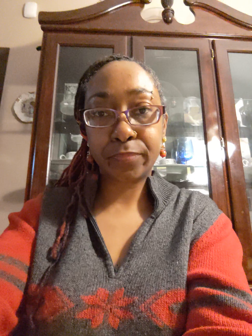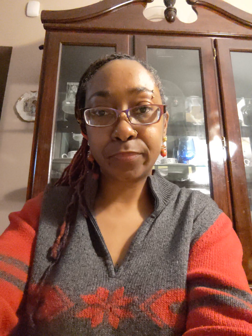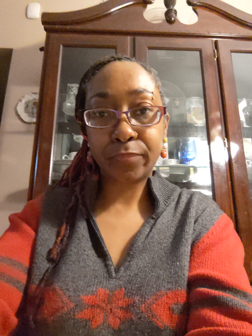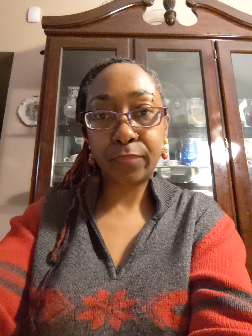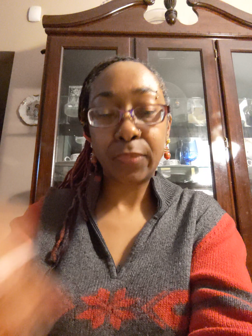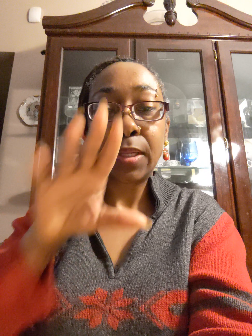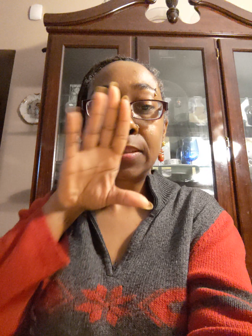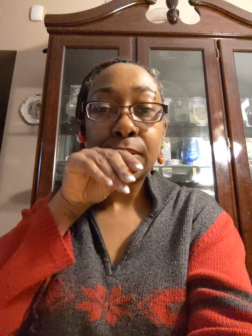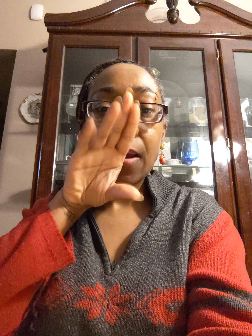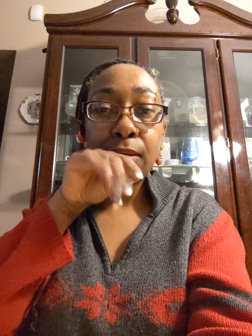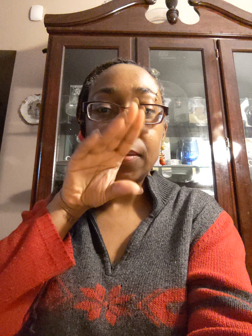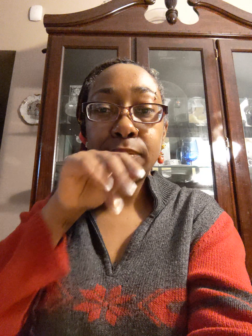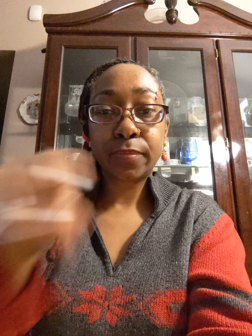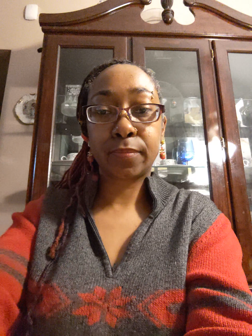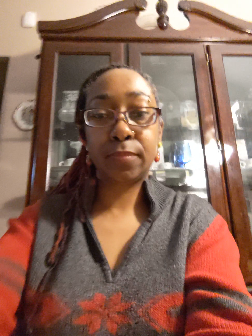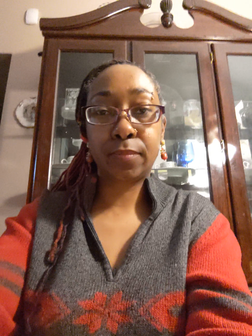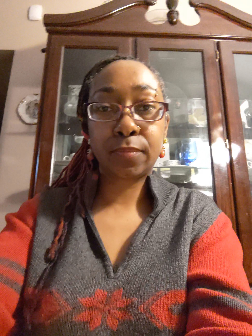duck